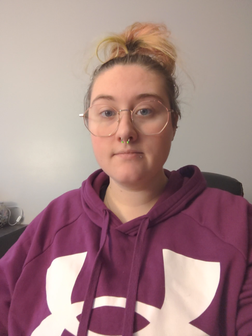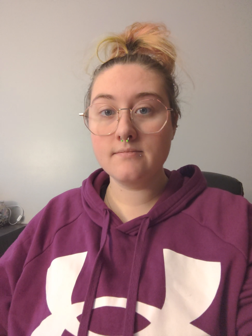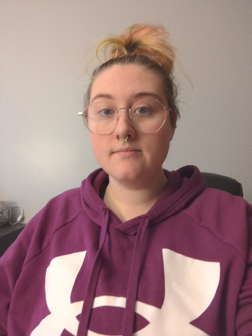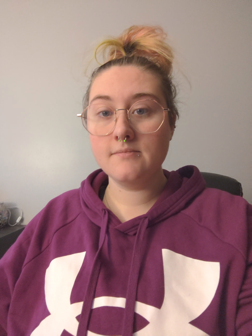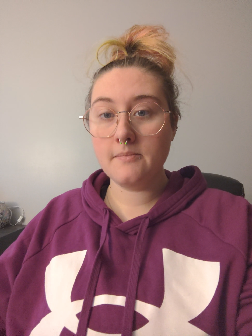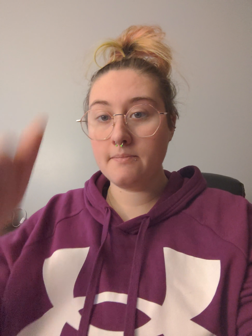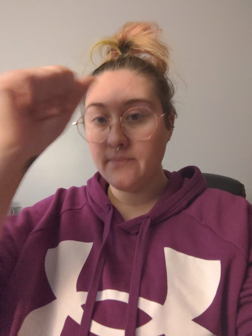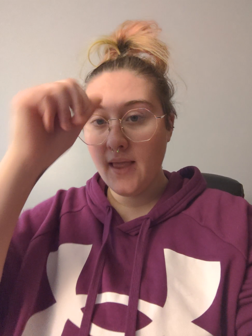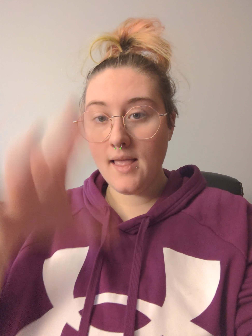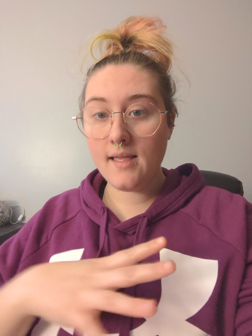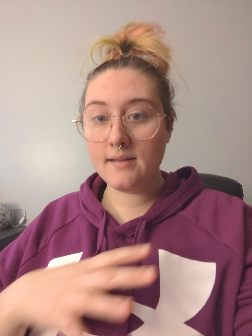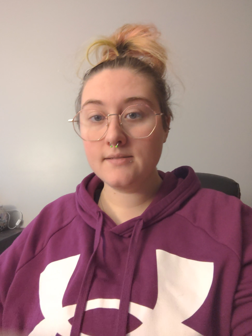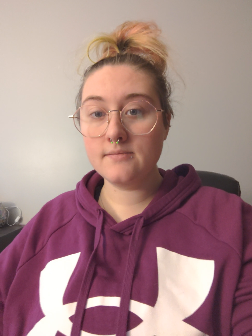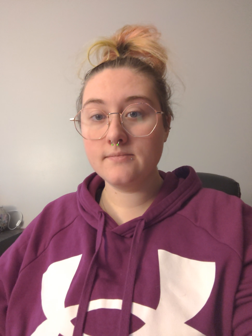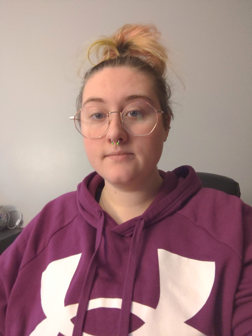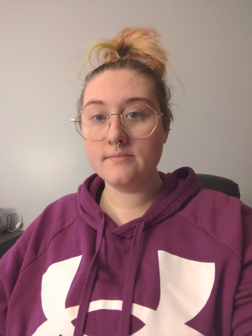man